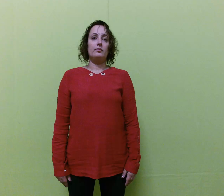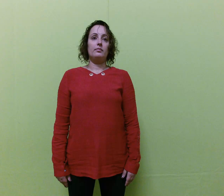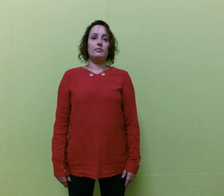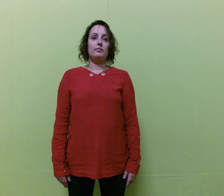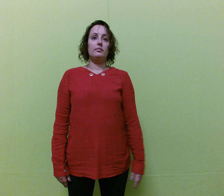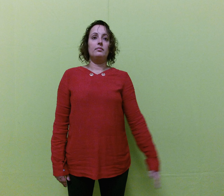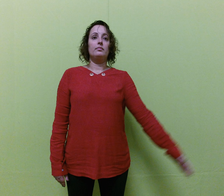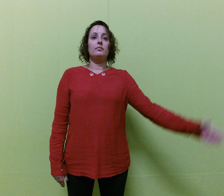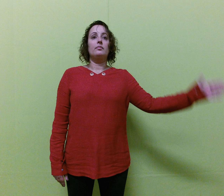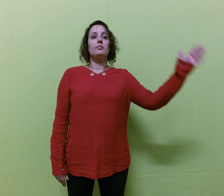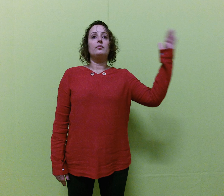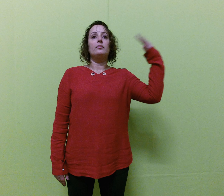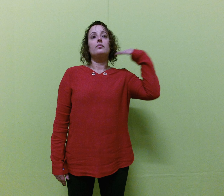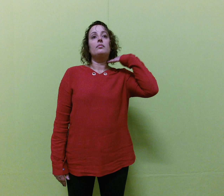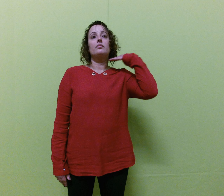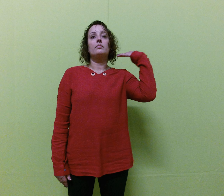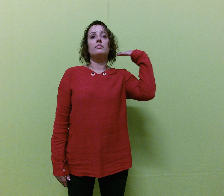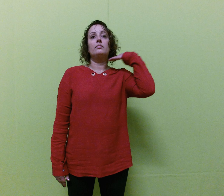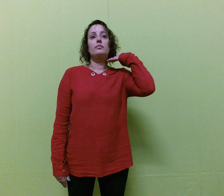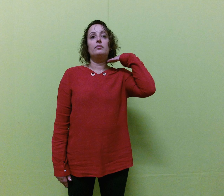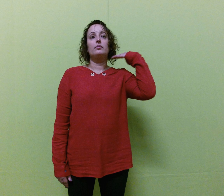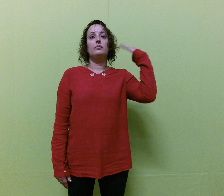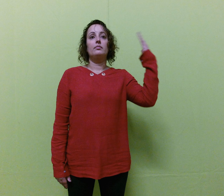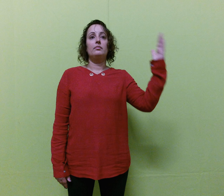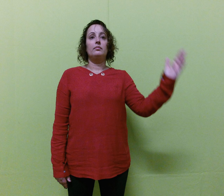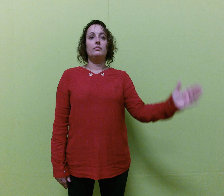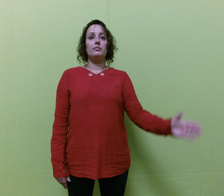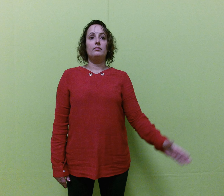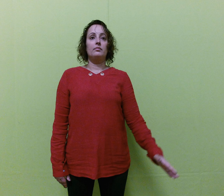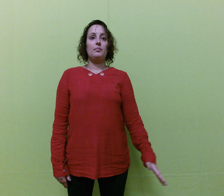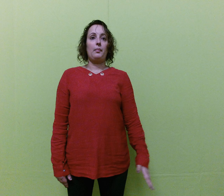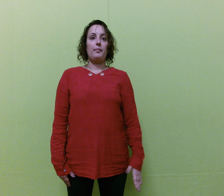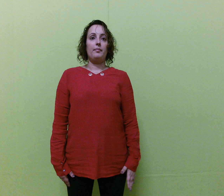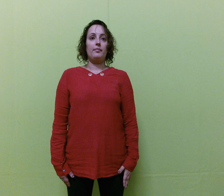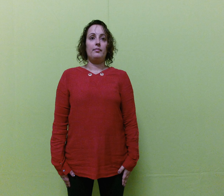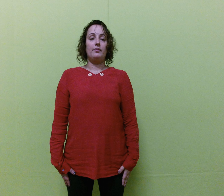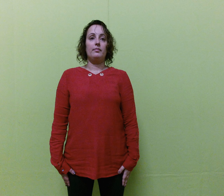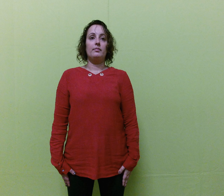banco